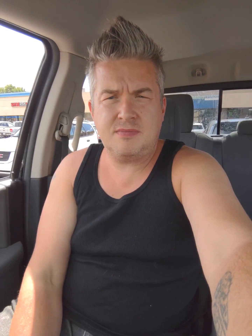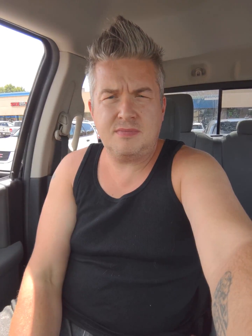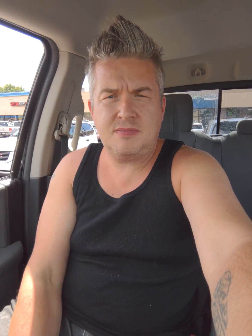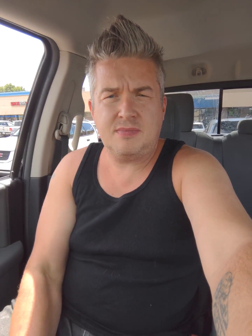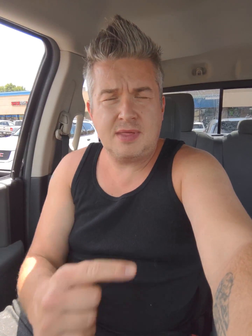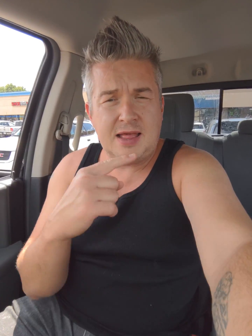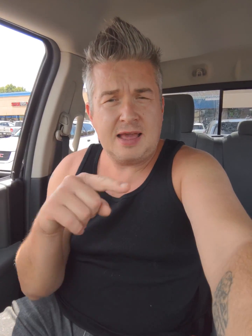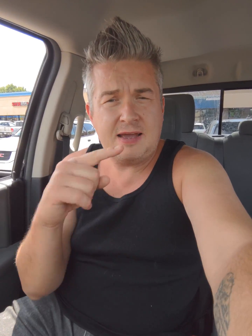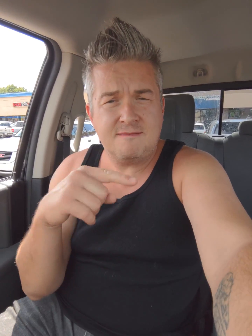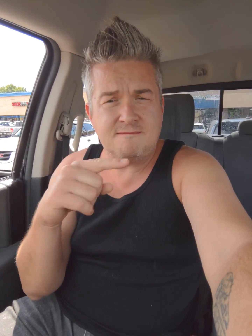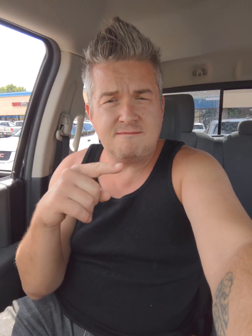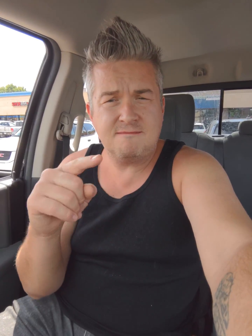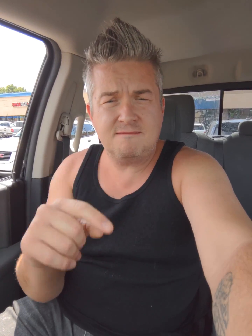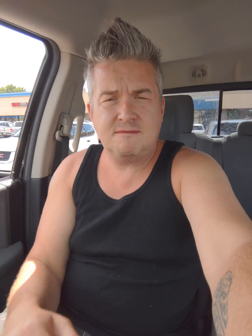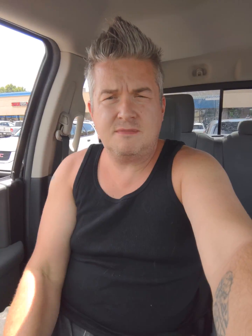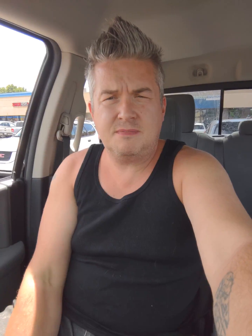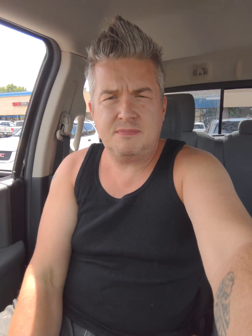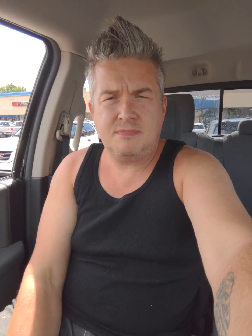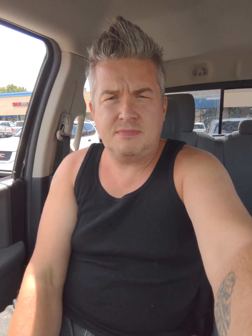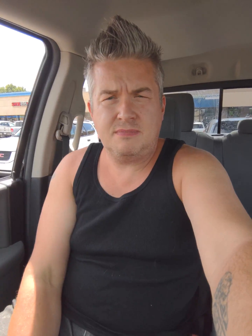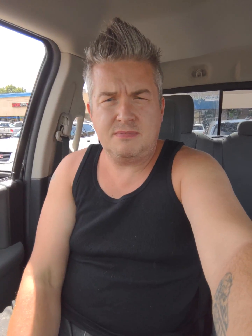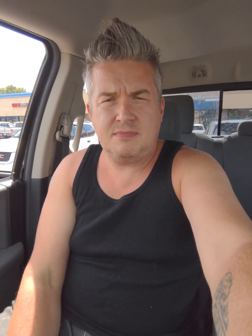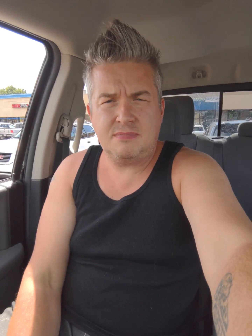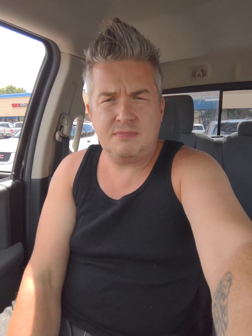knife